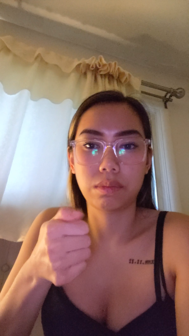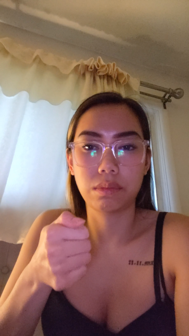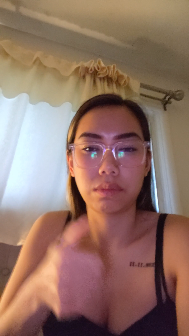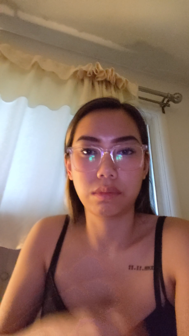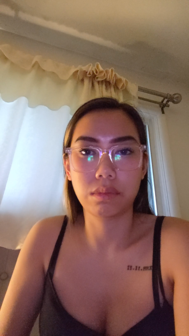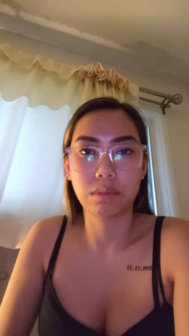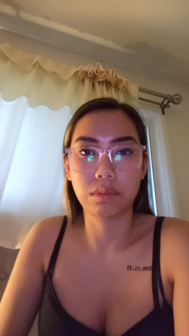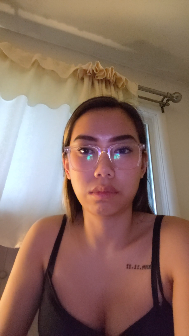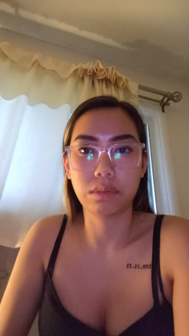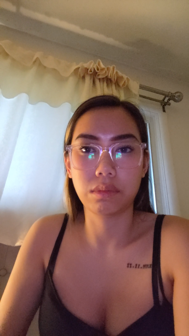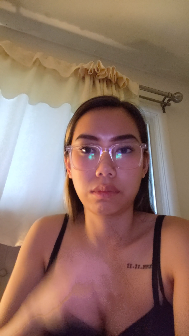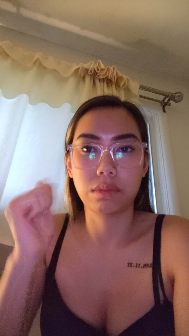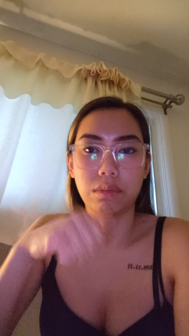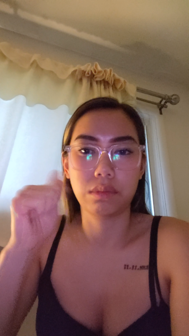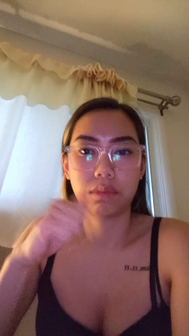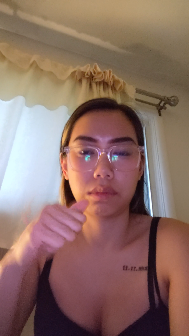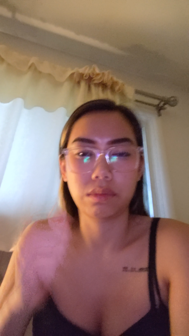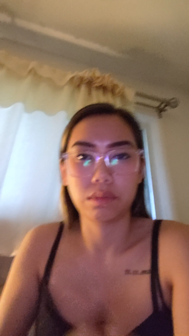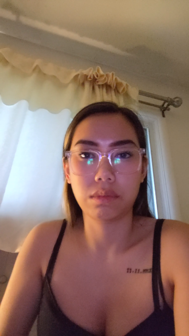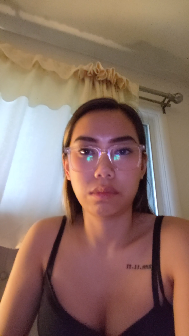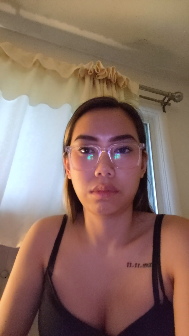rock